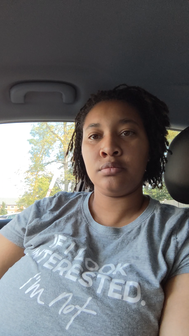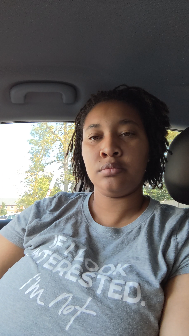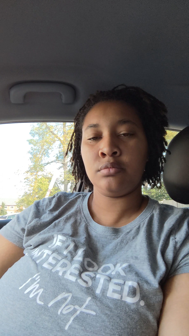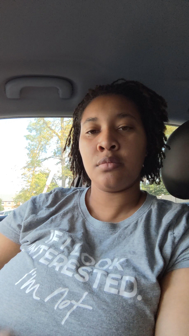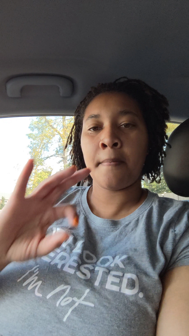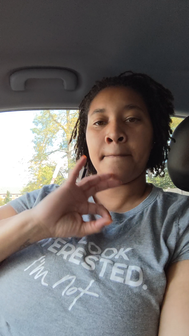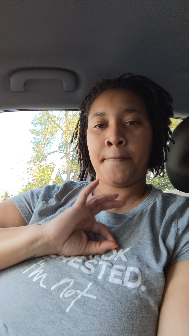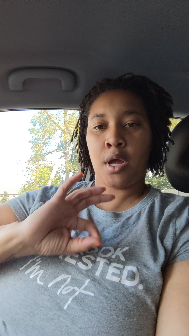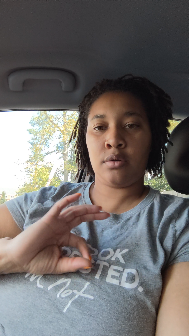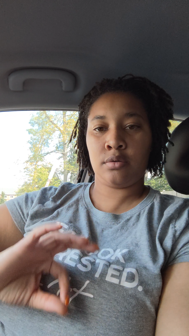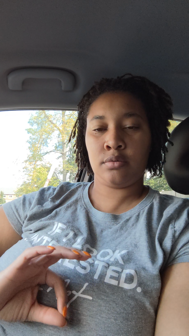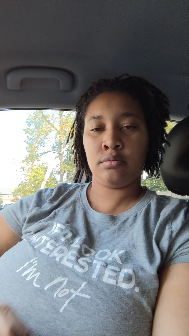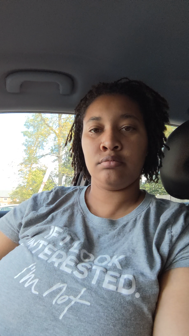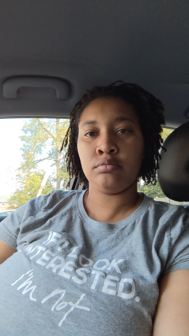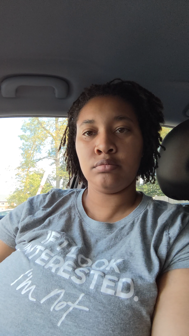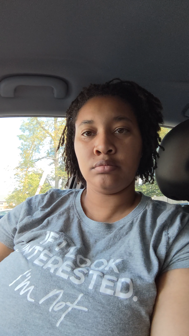button